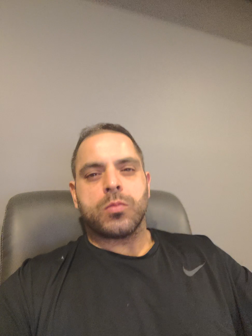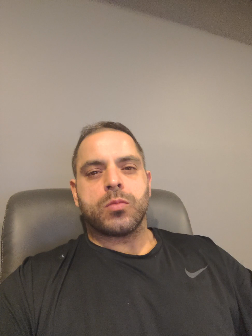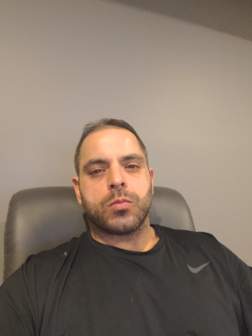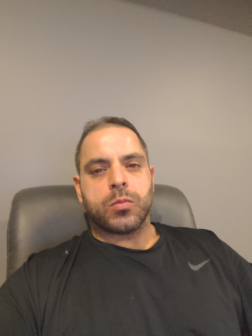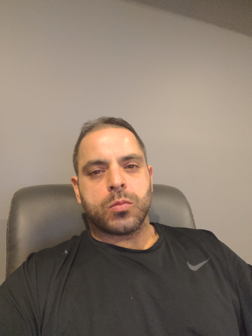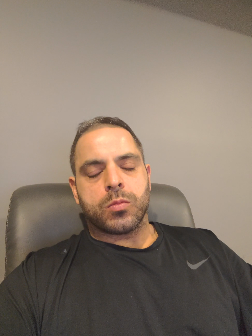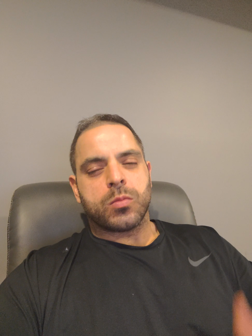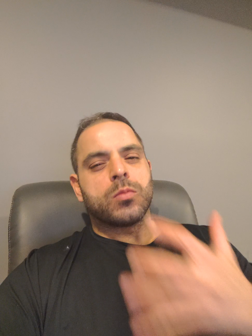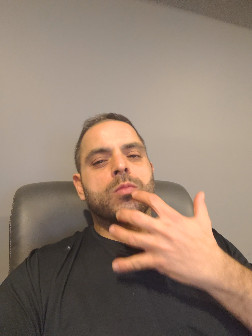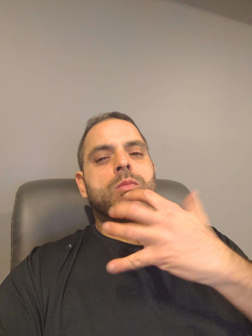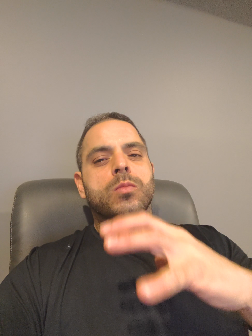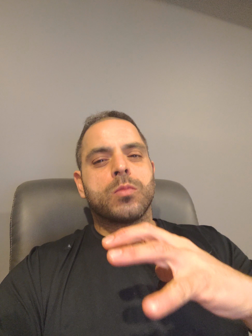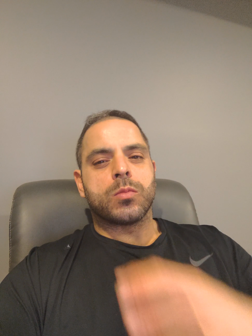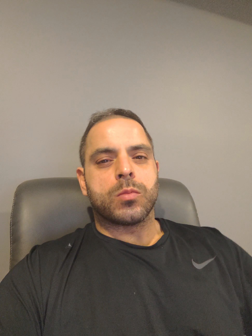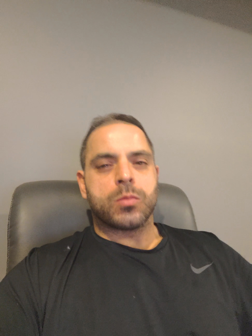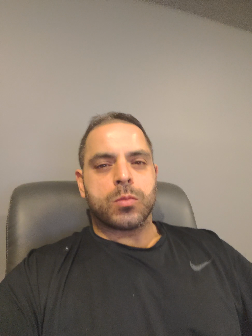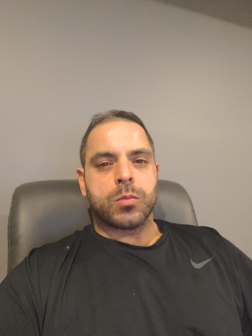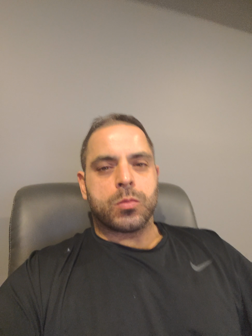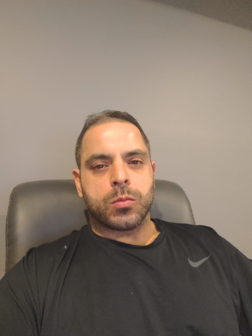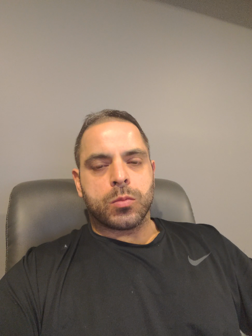hot